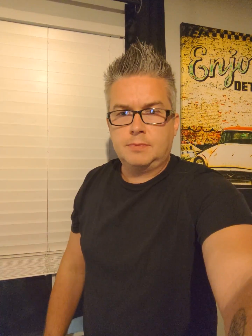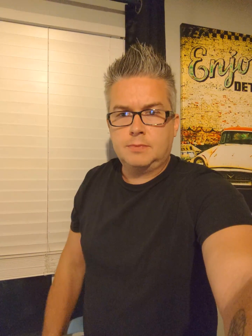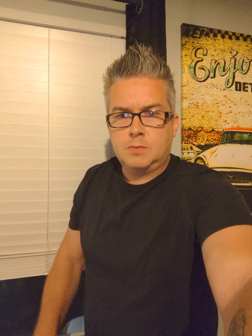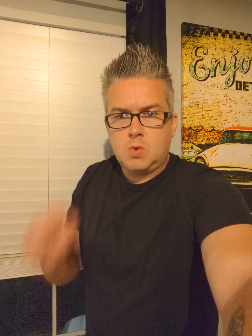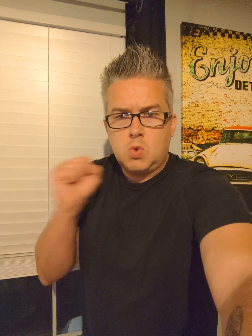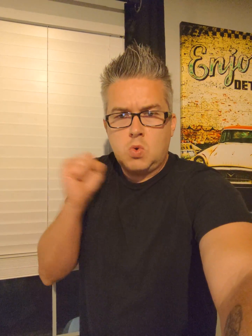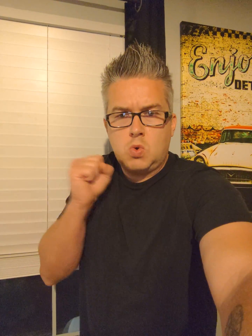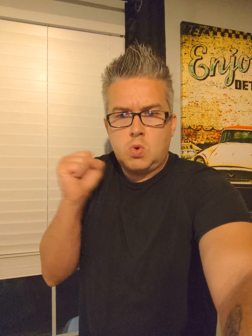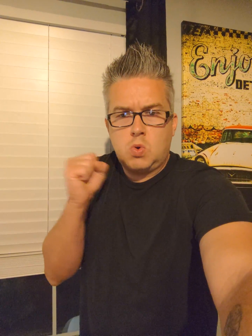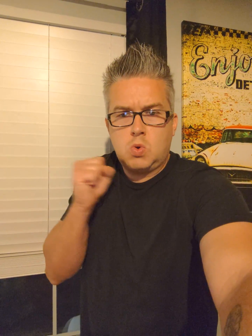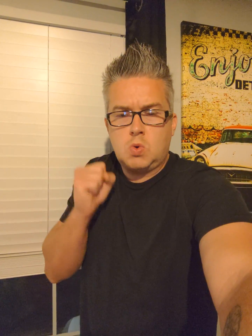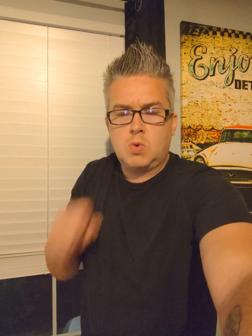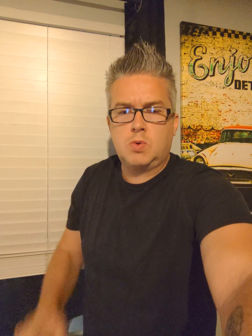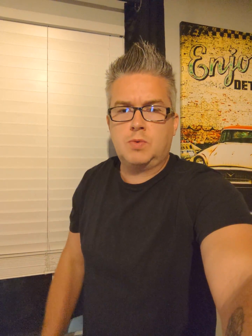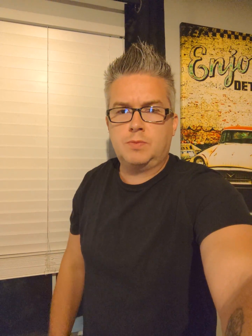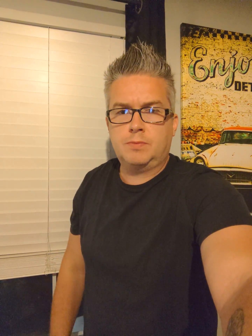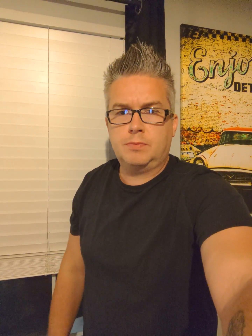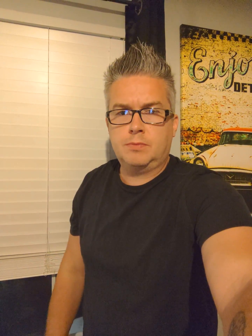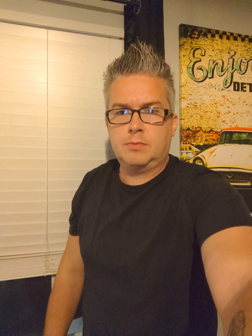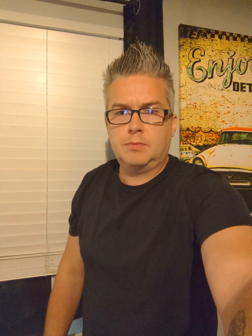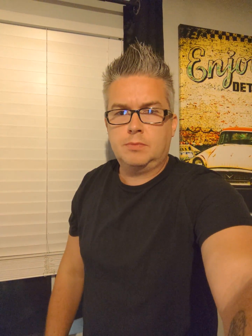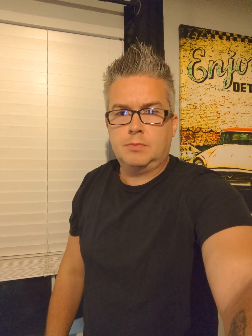cold